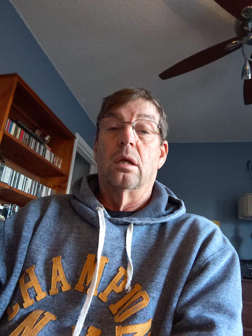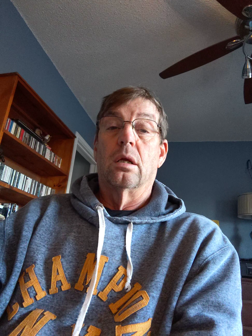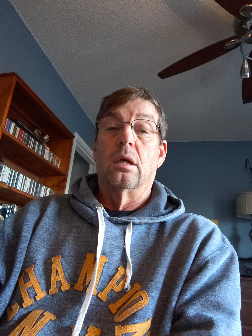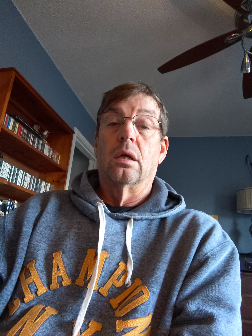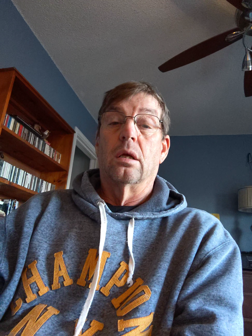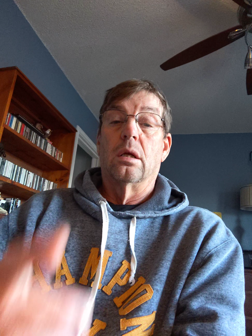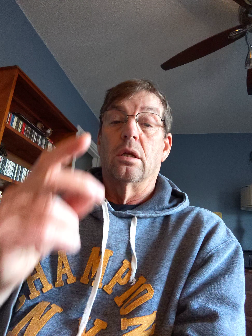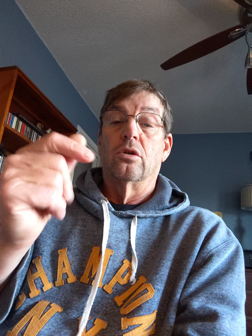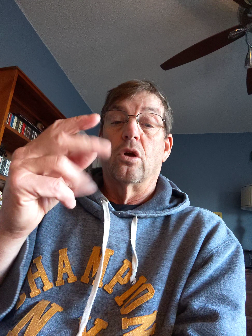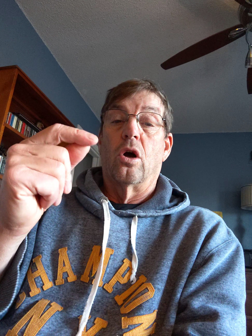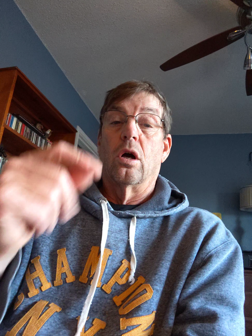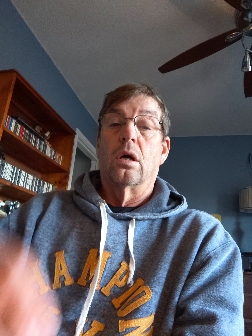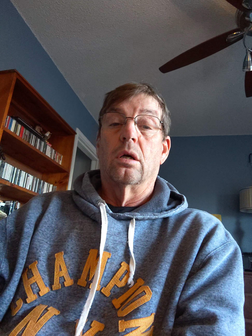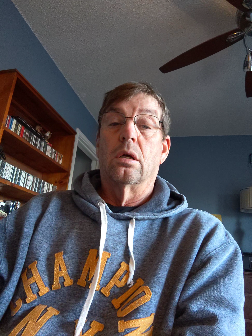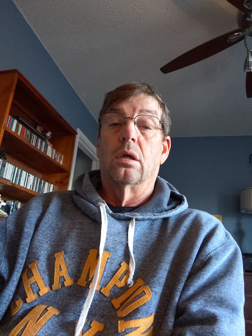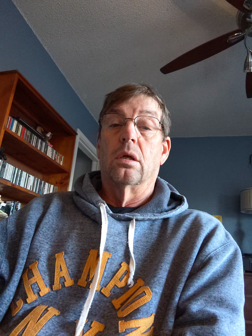dog